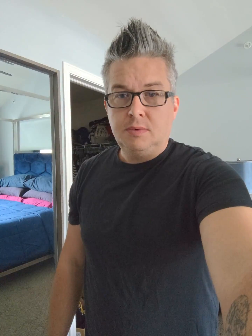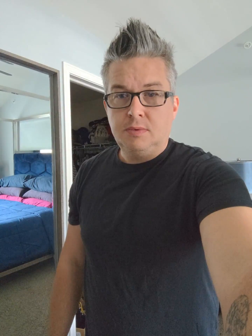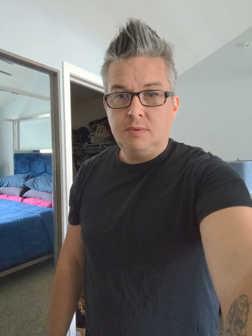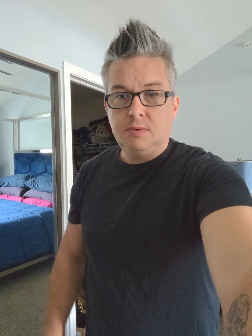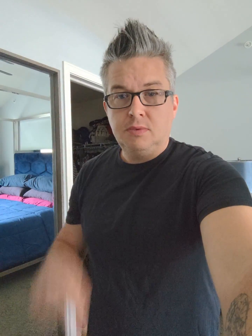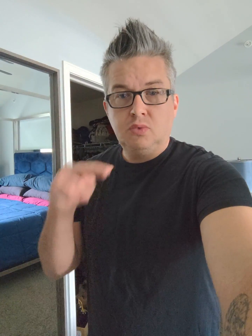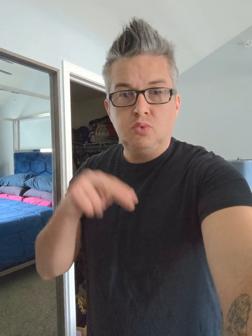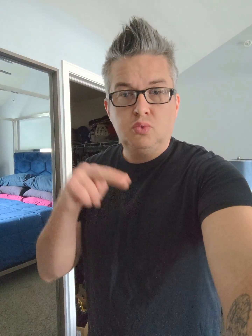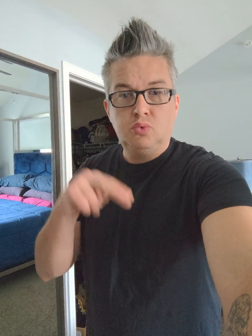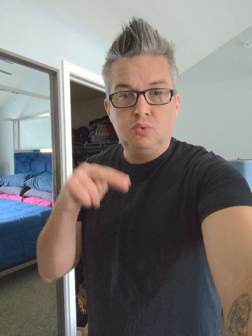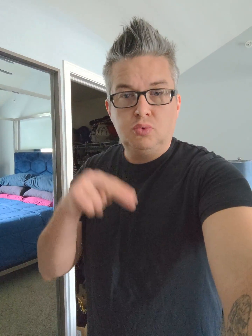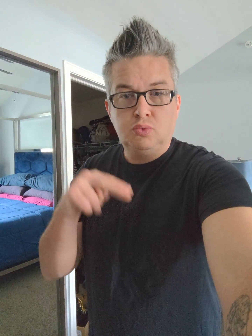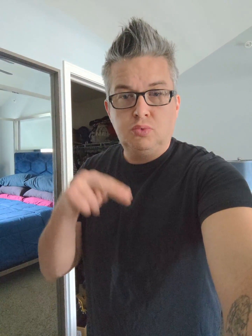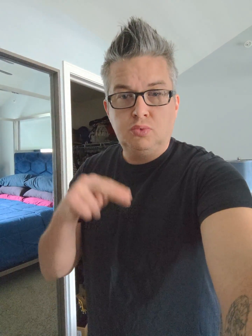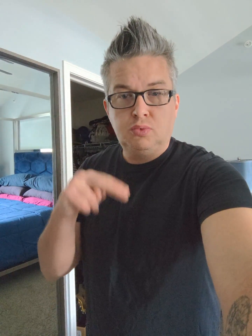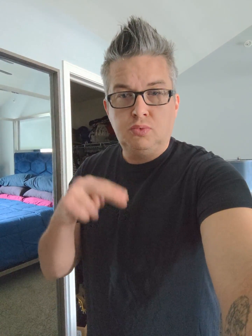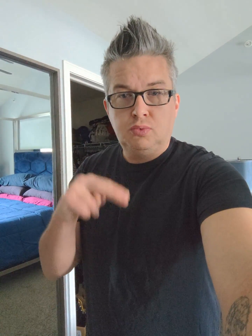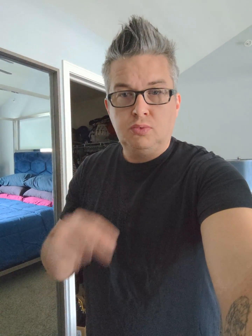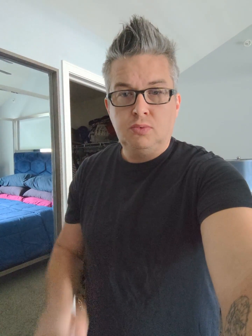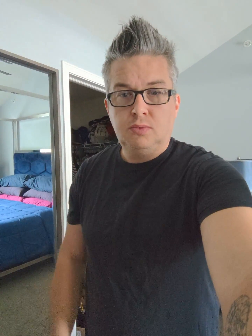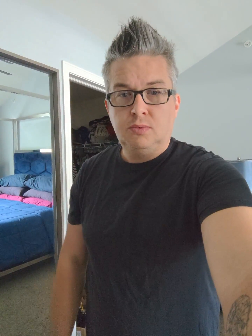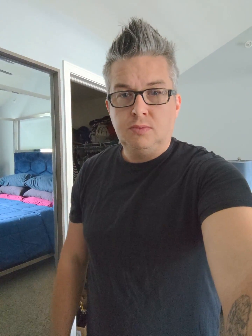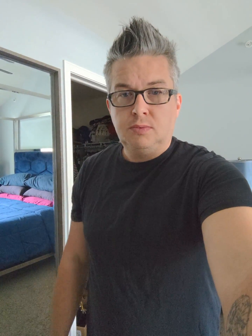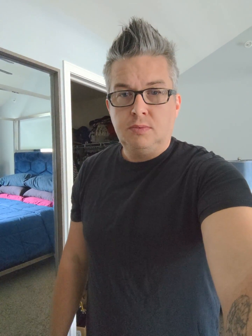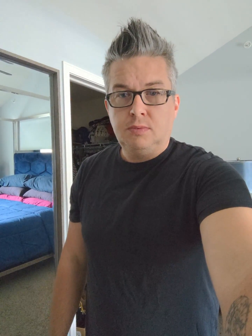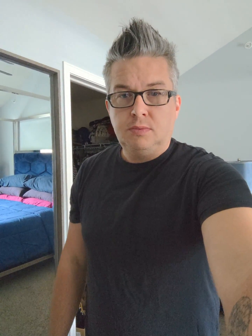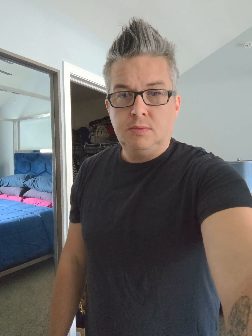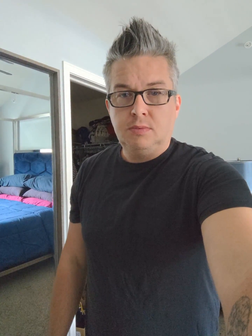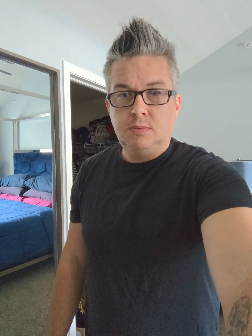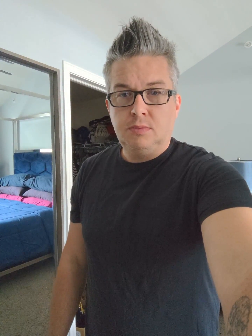nurse